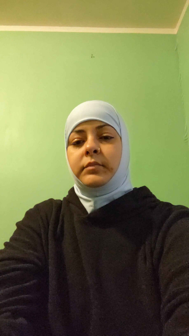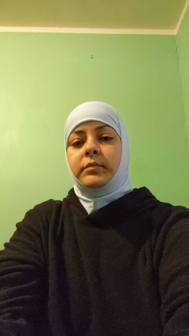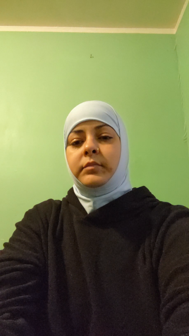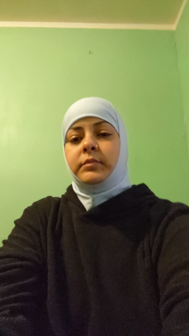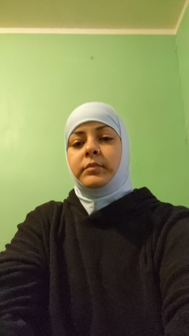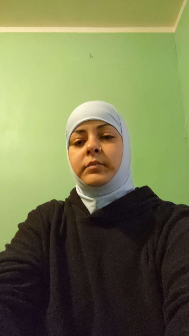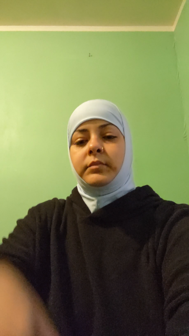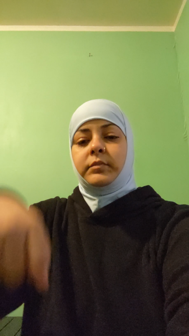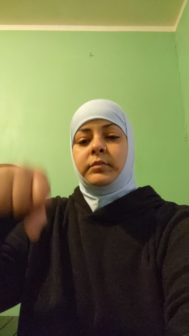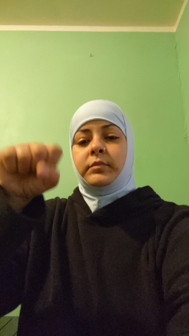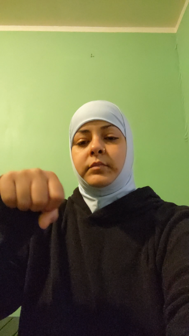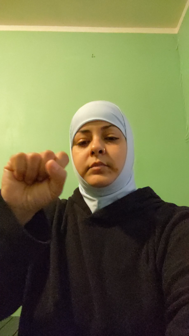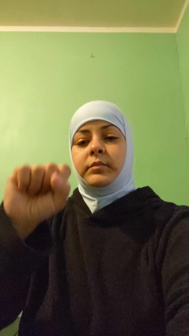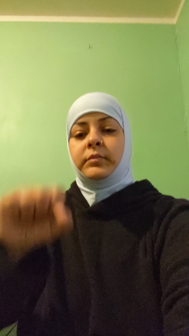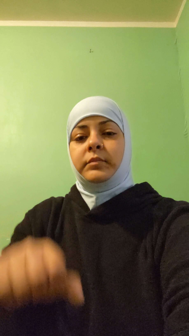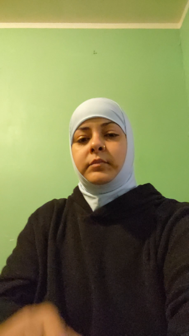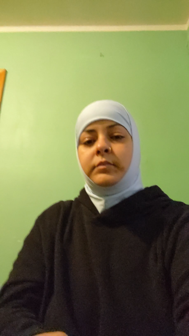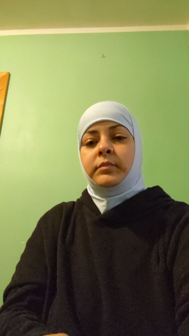motorcycle